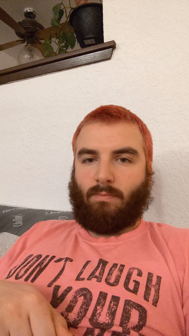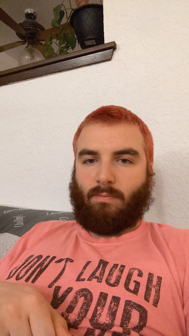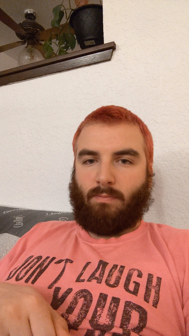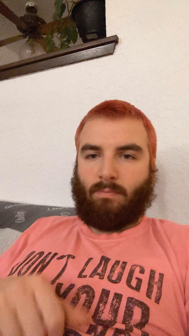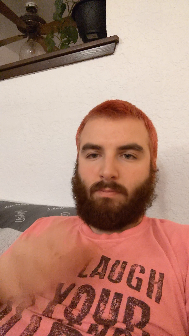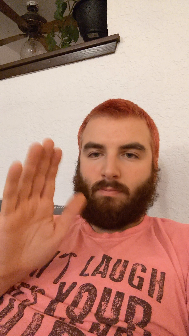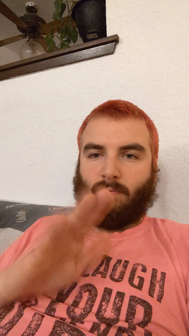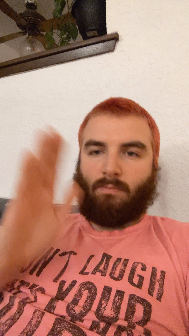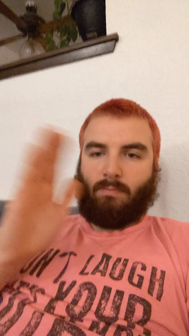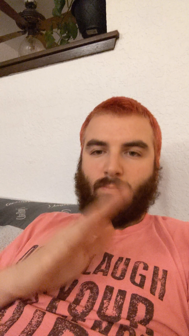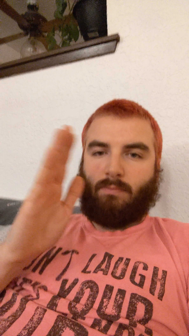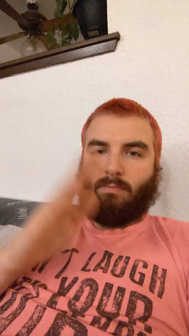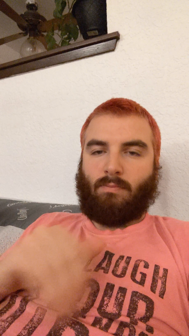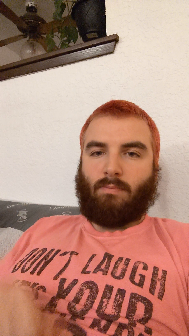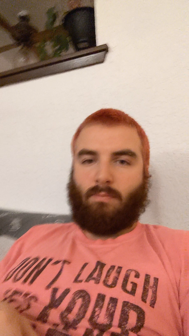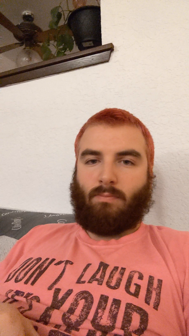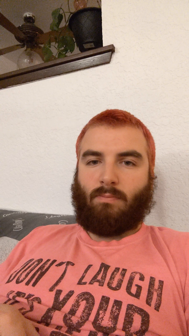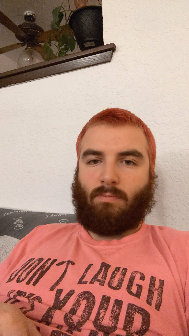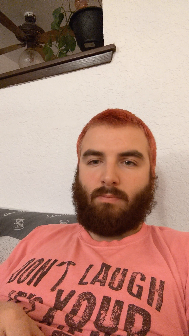clap